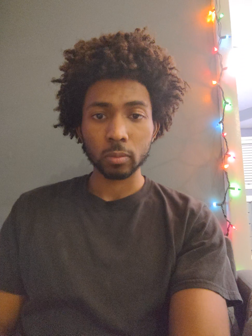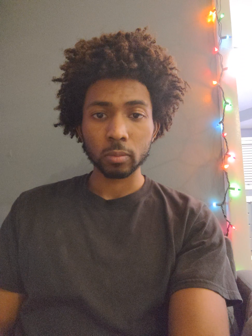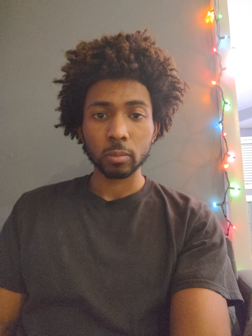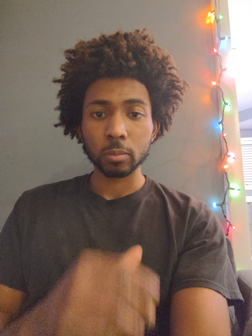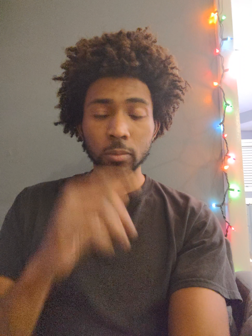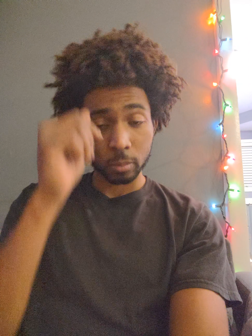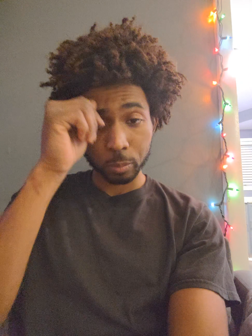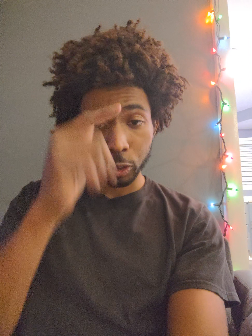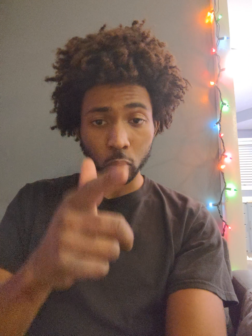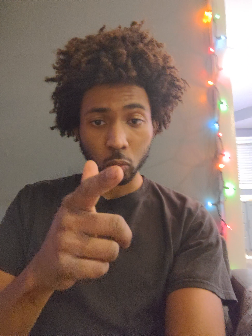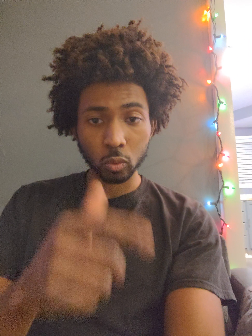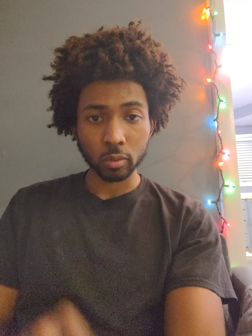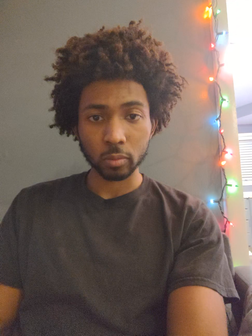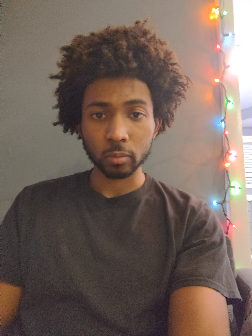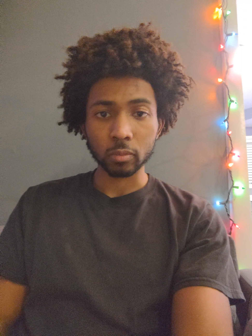brother